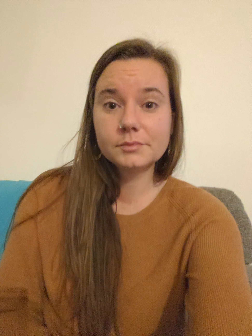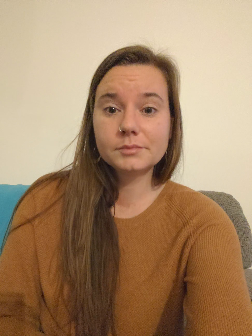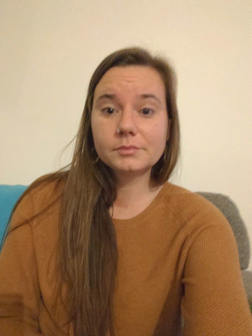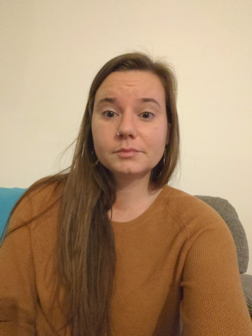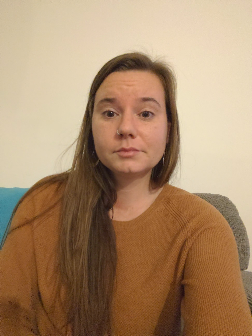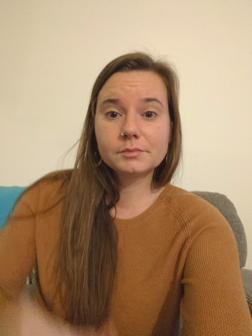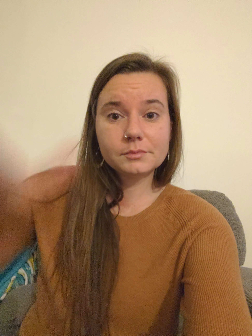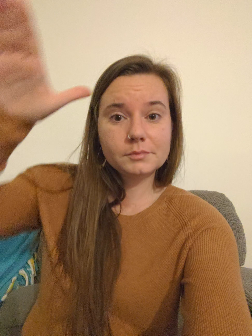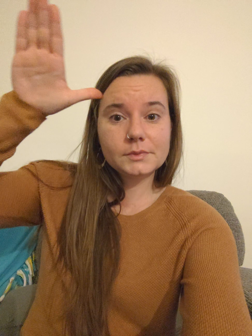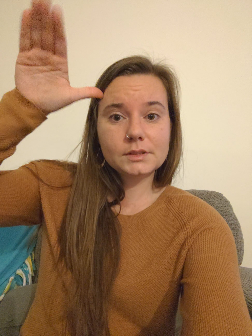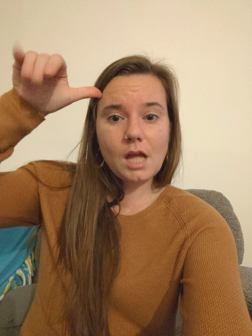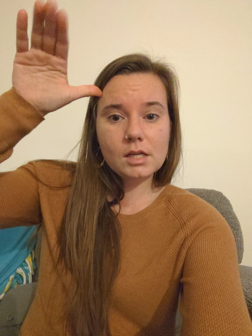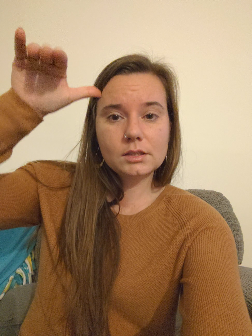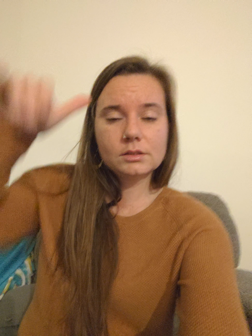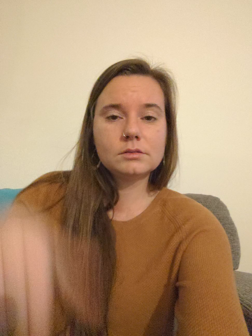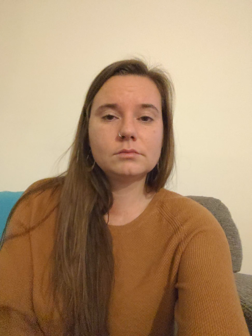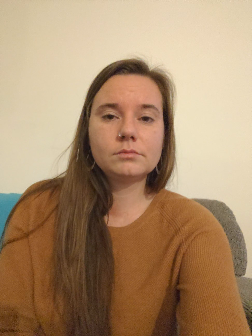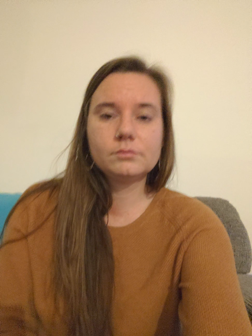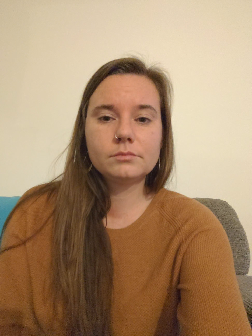donkey